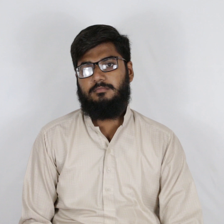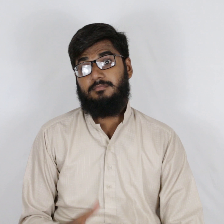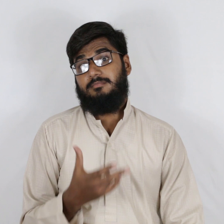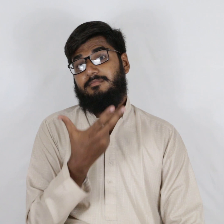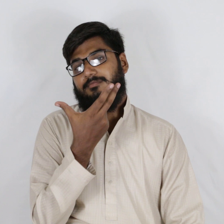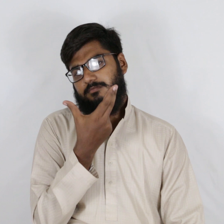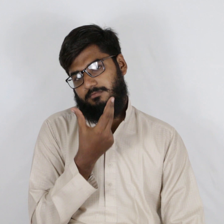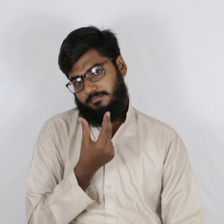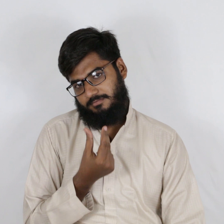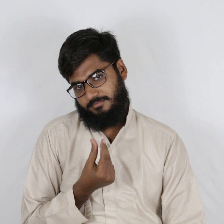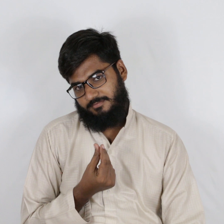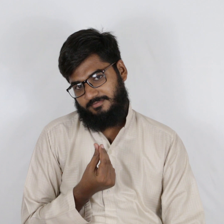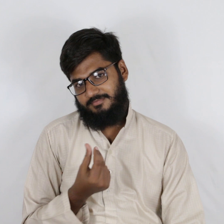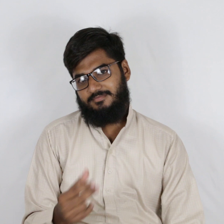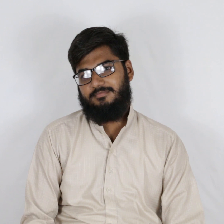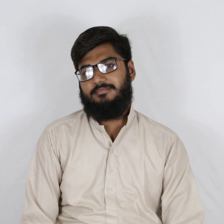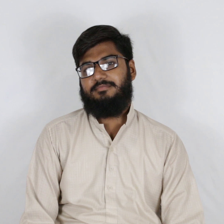sad